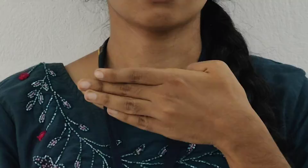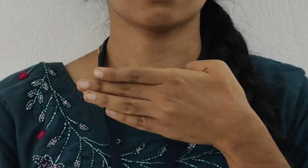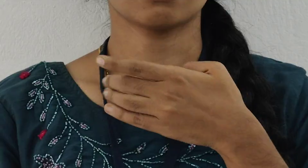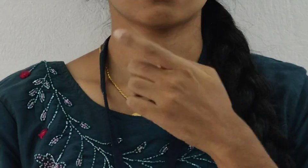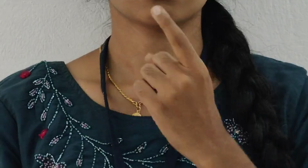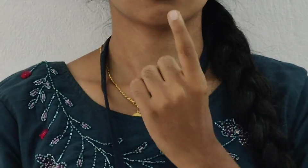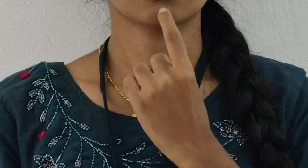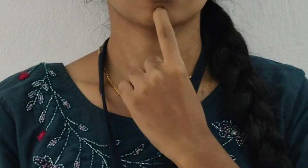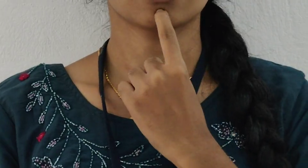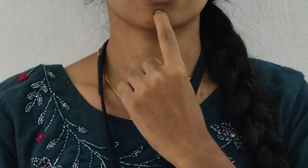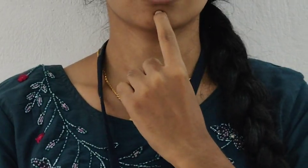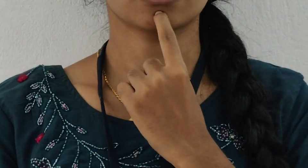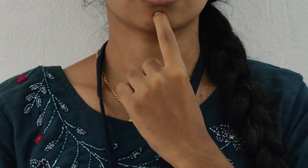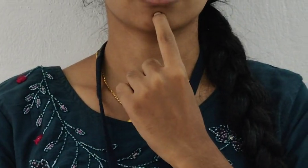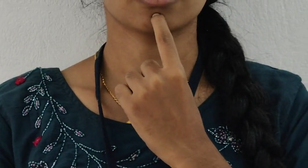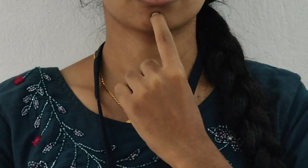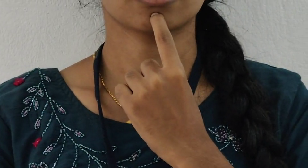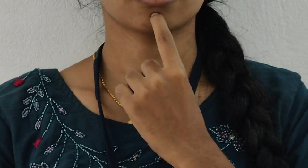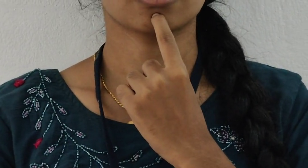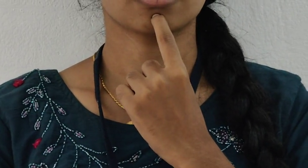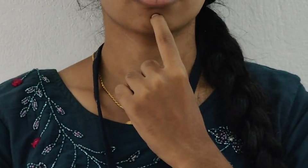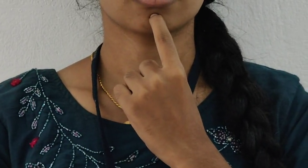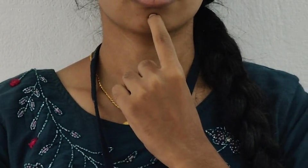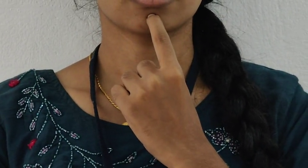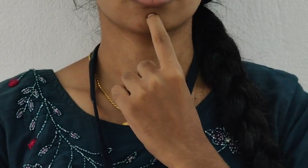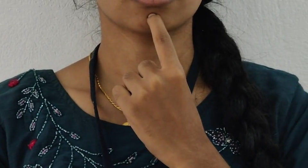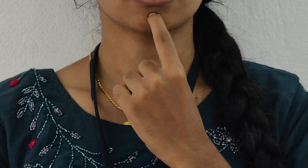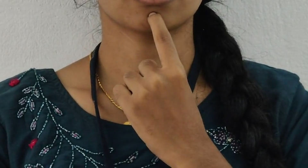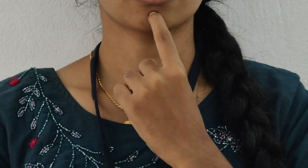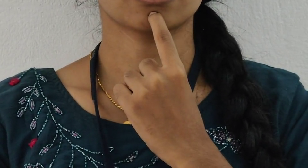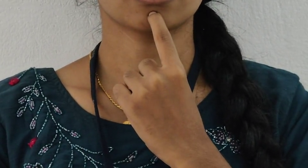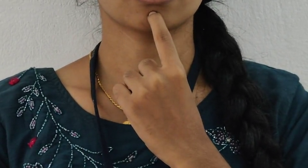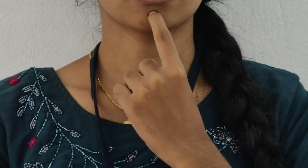അം